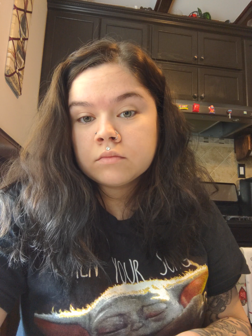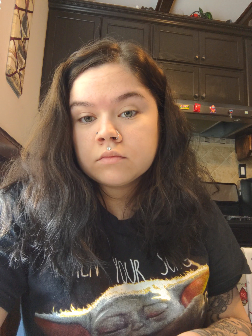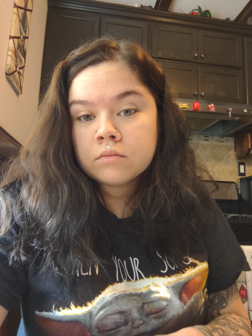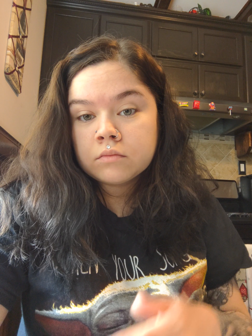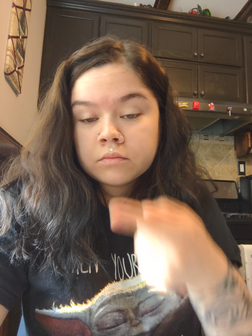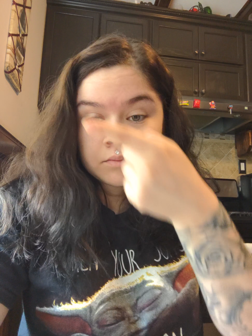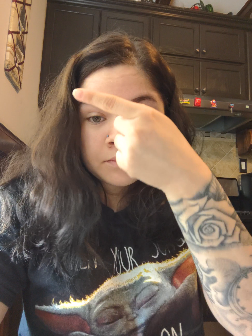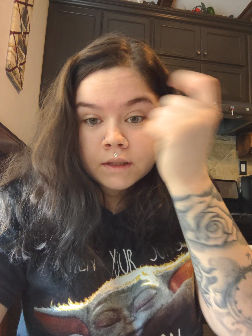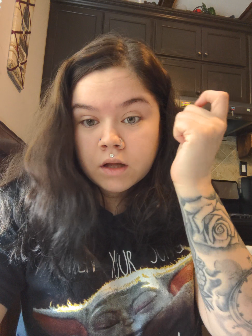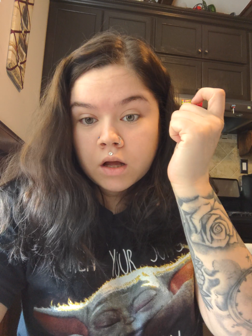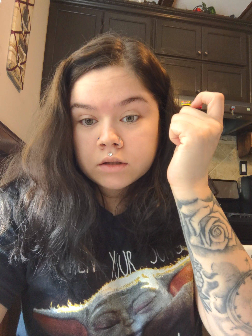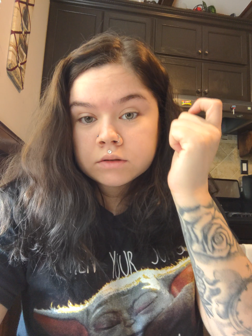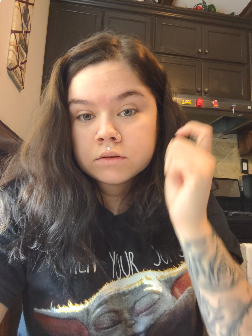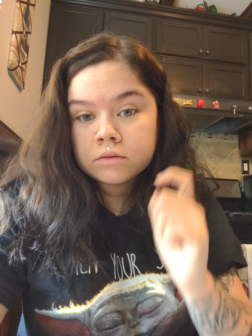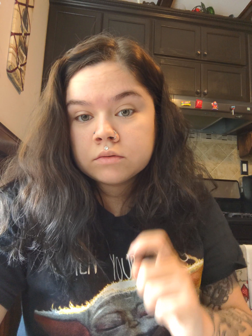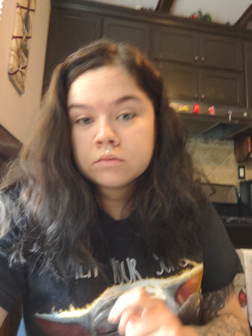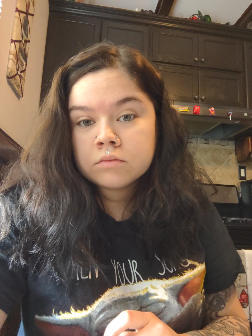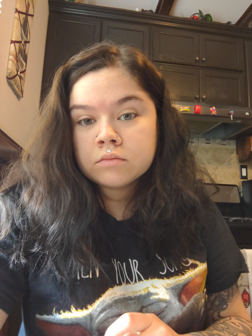because